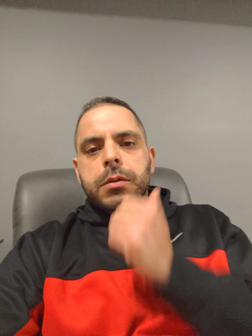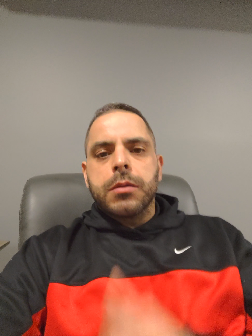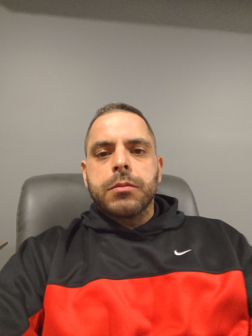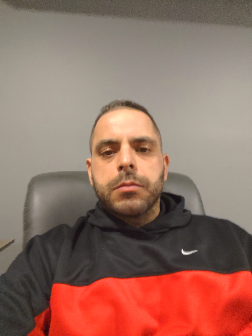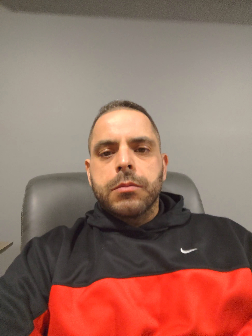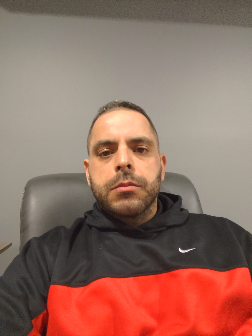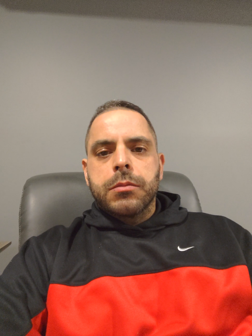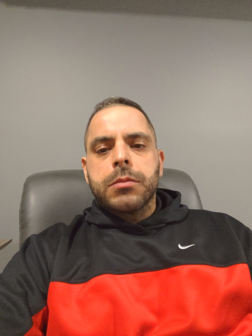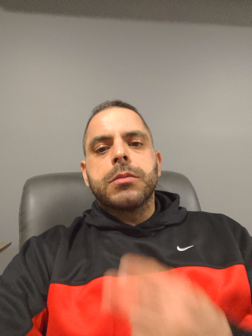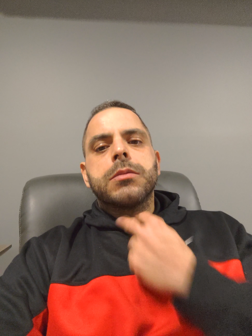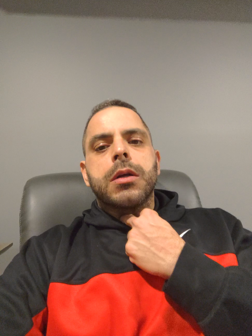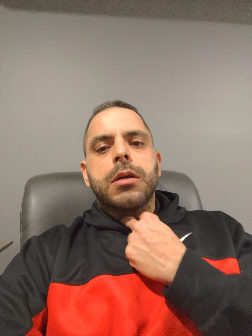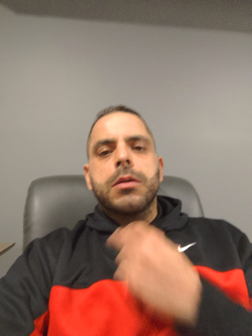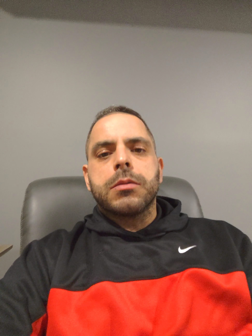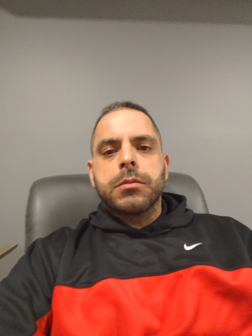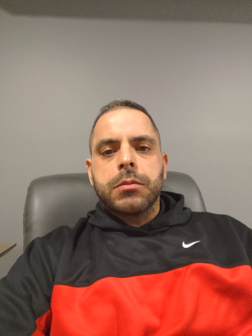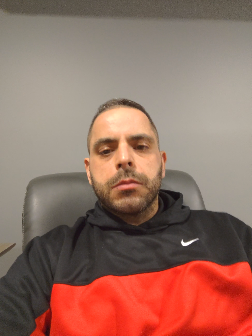stuck